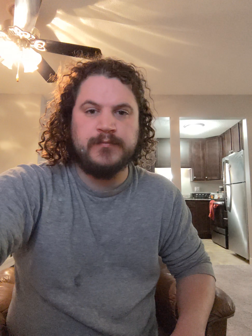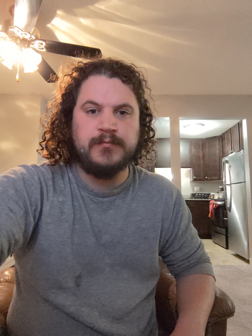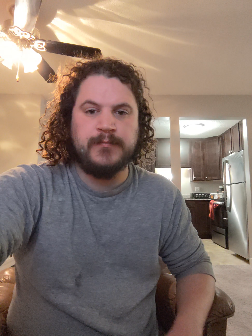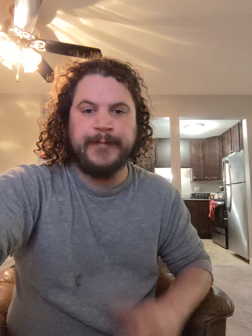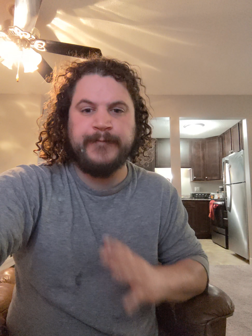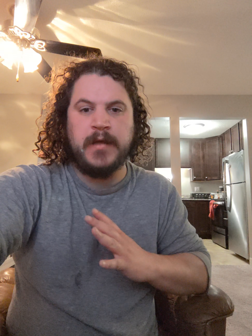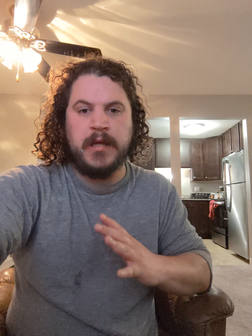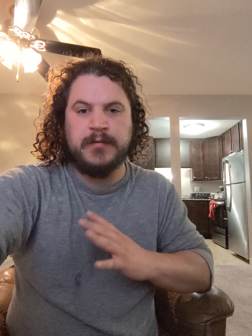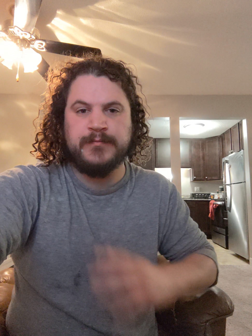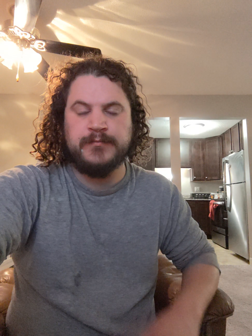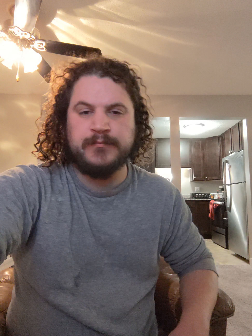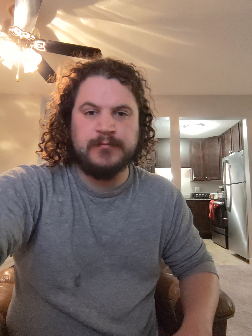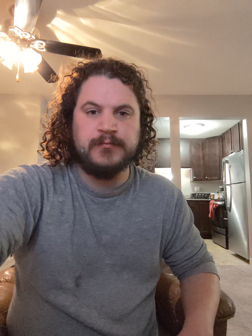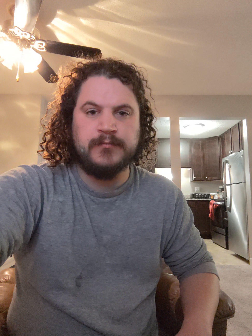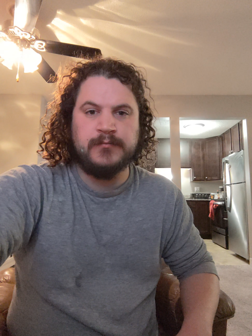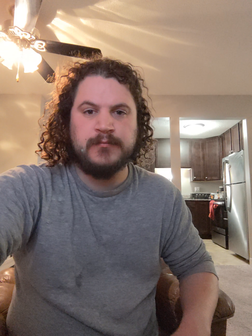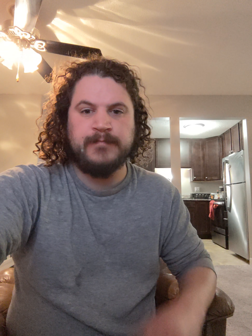fine